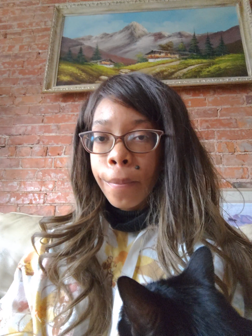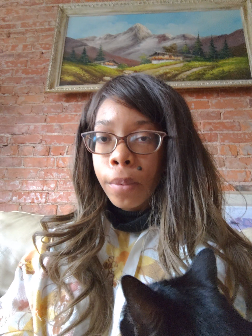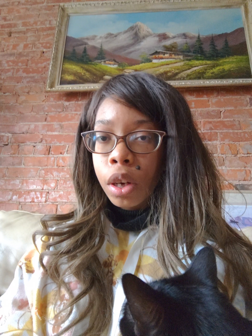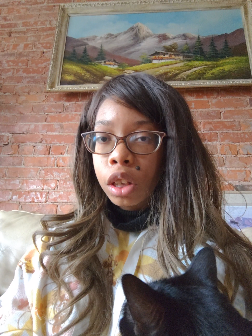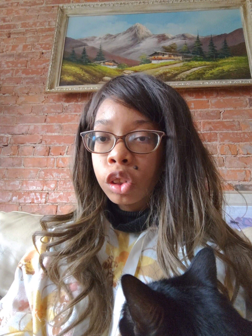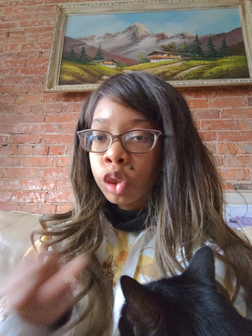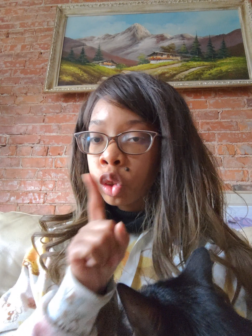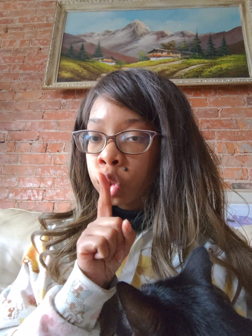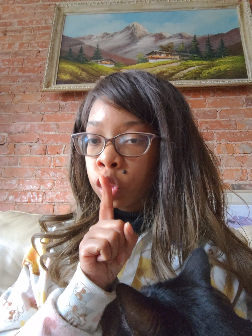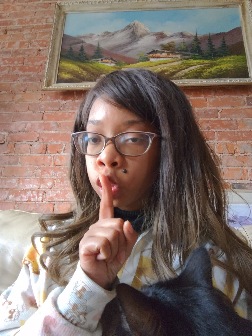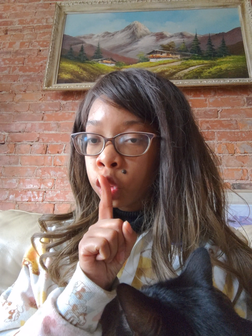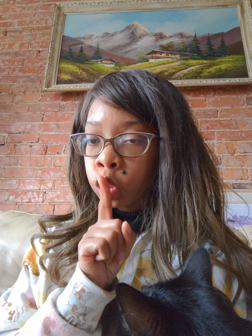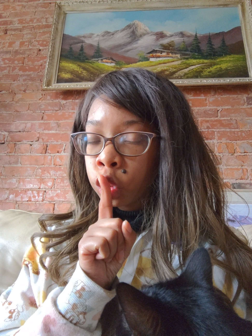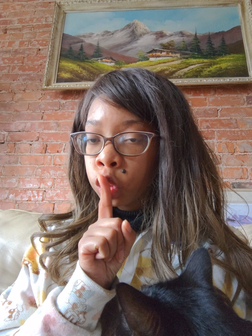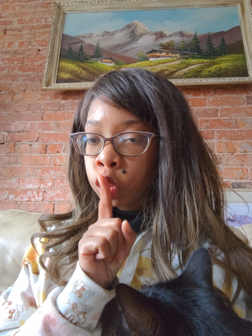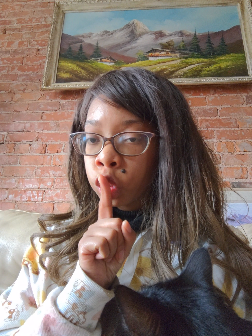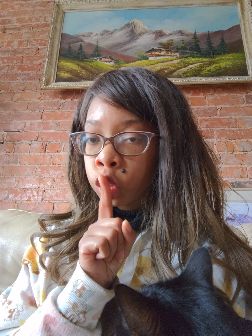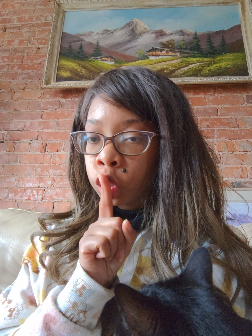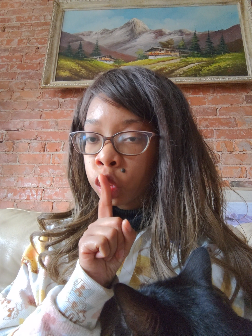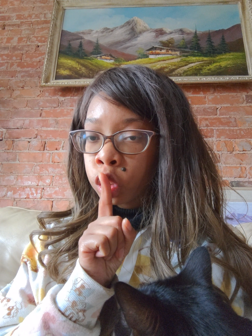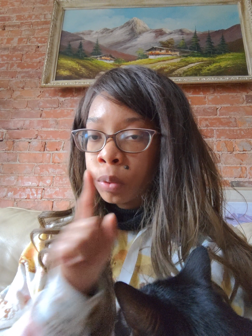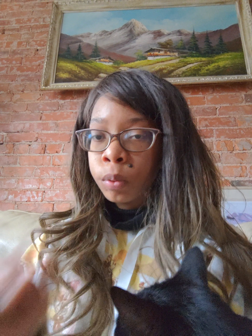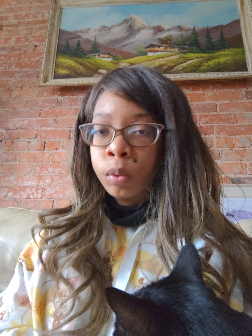shhh